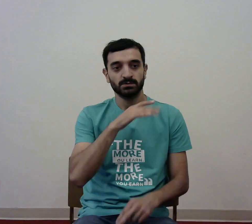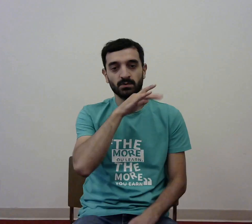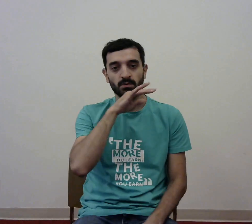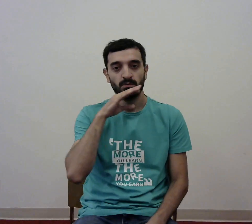çox